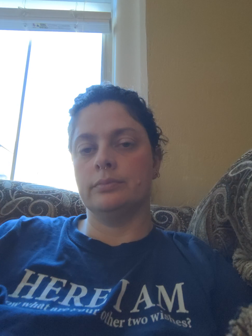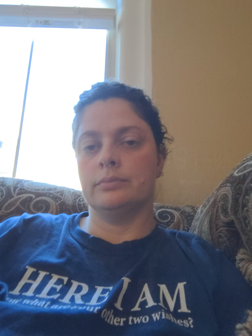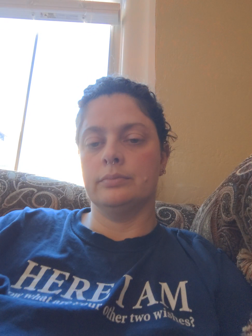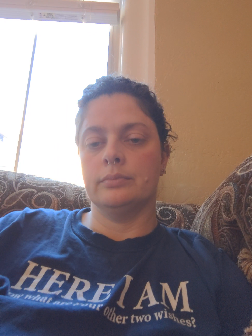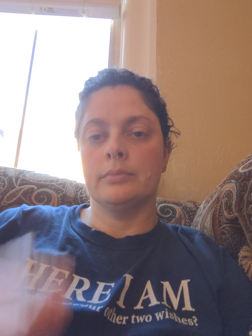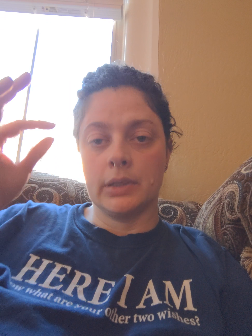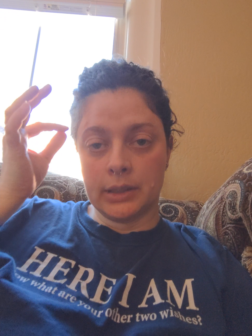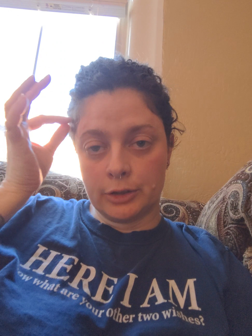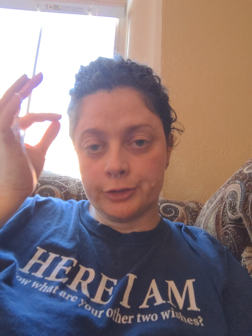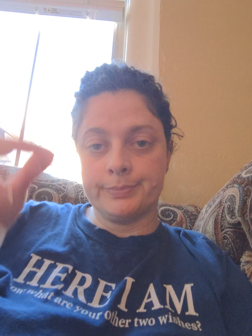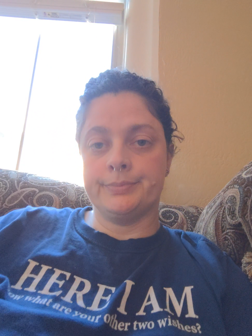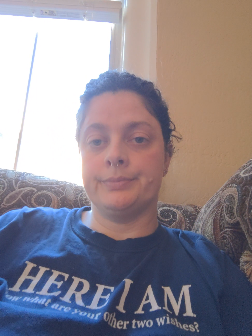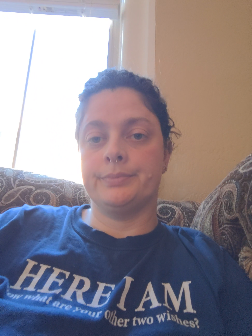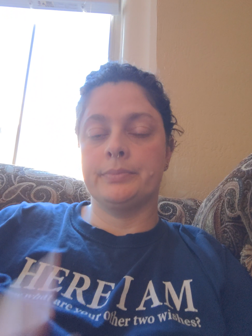hair